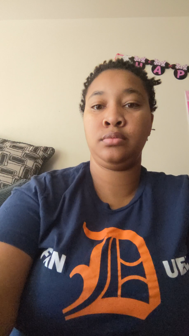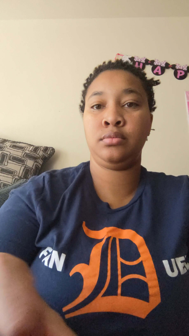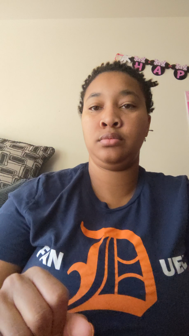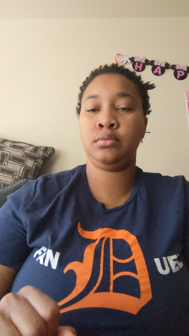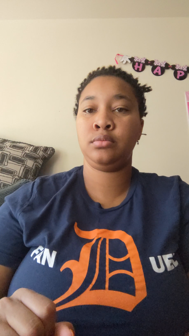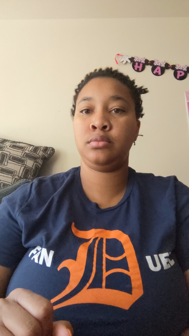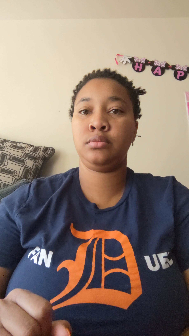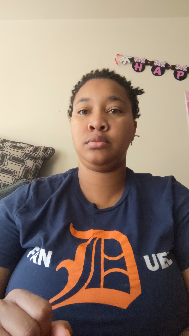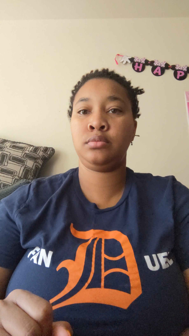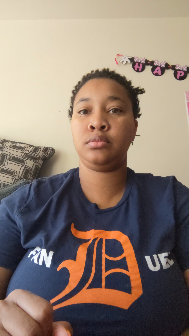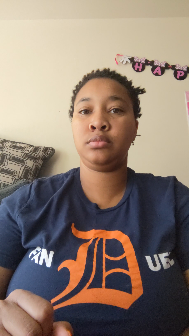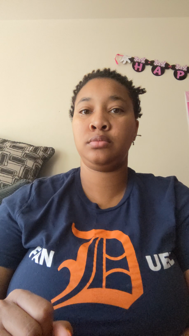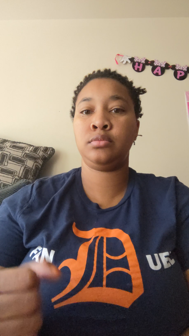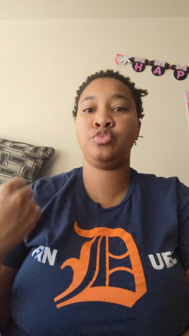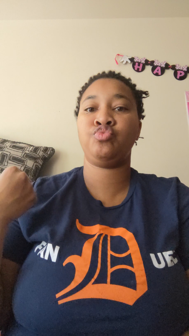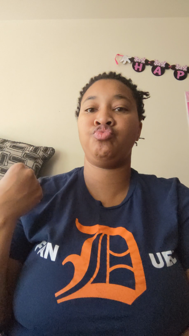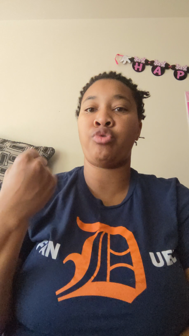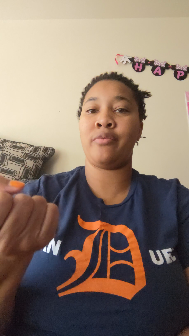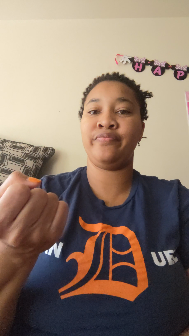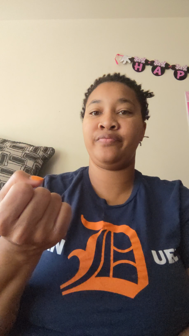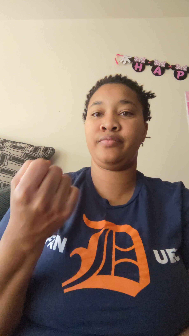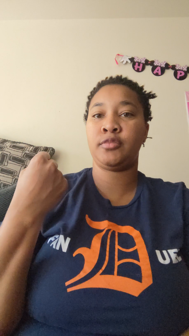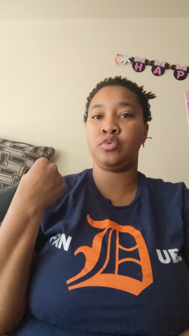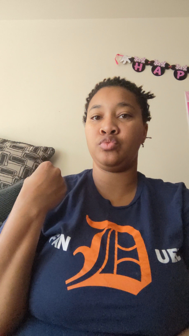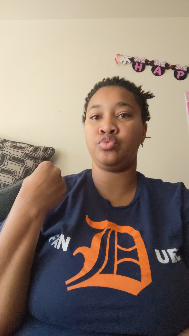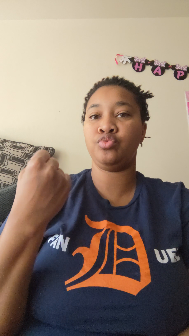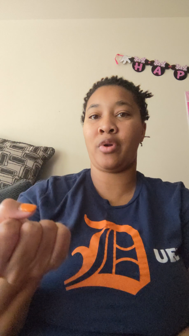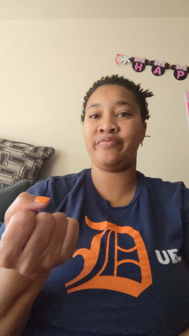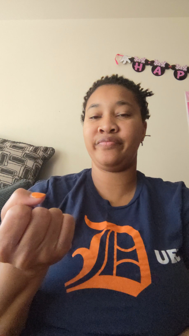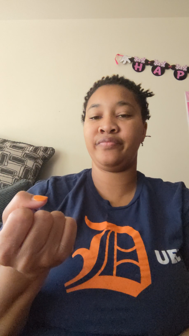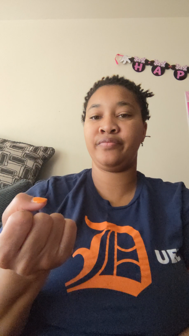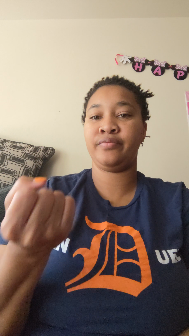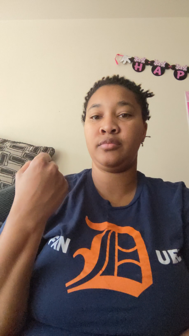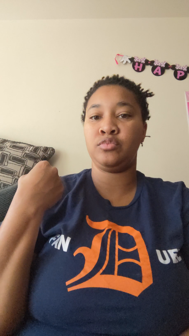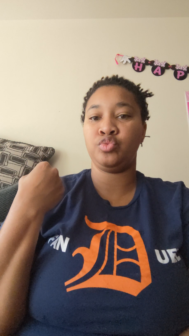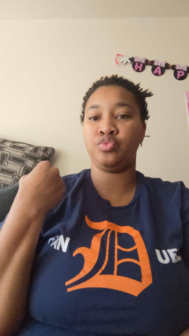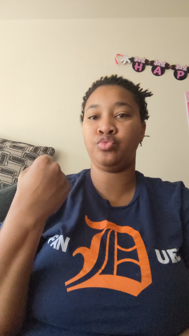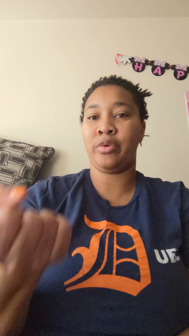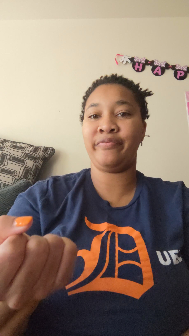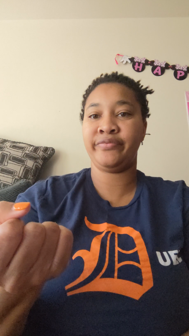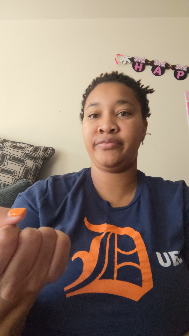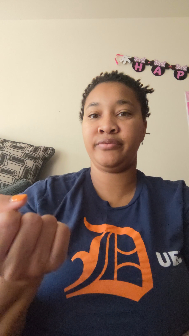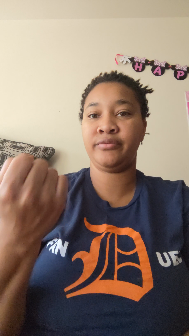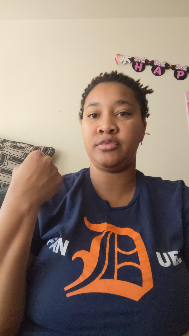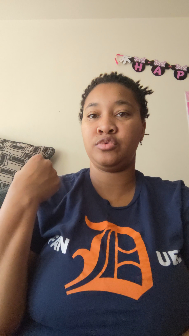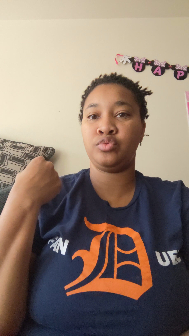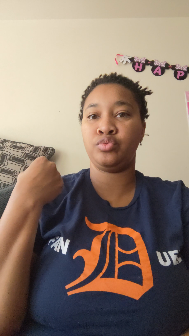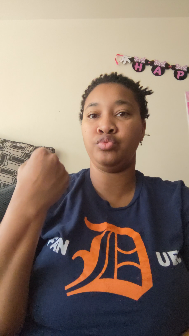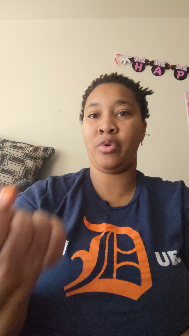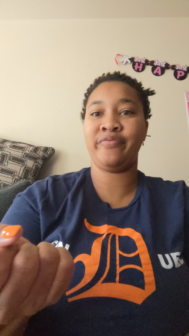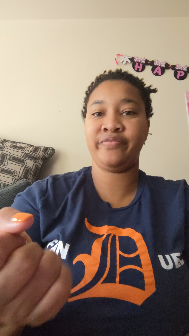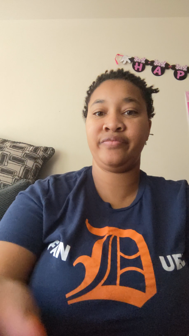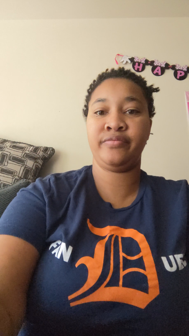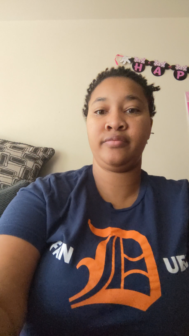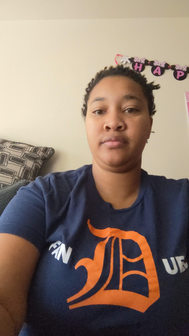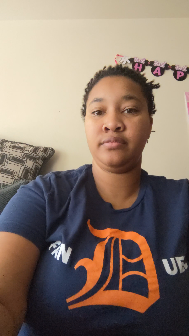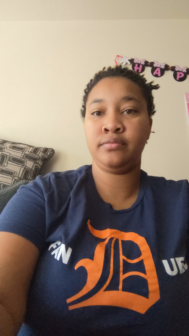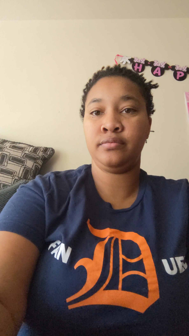drive